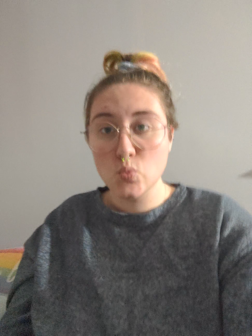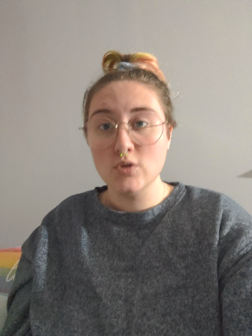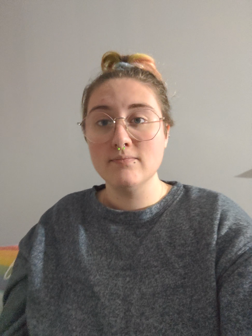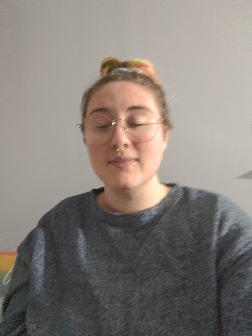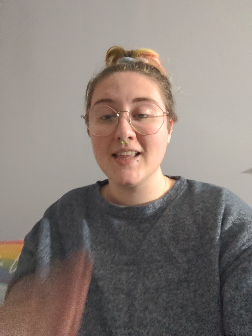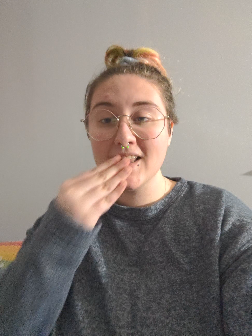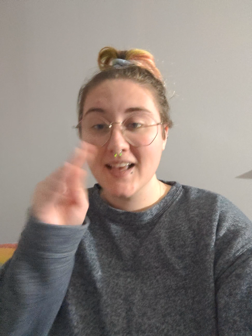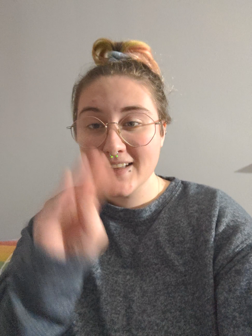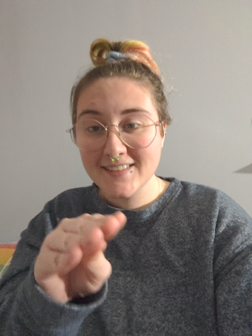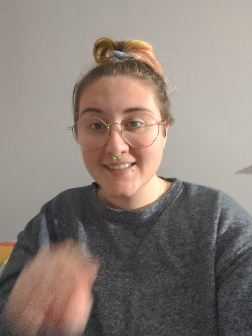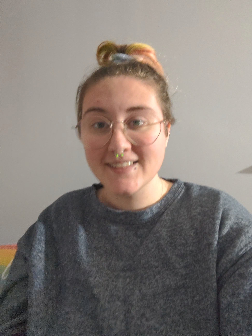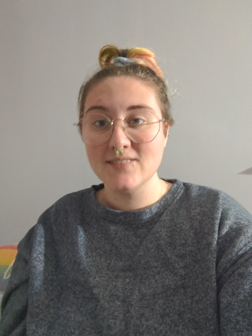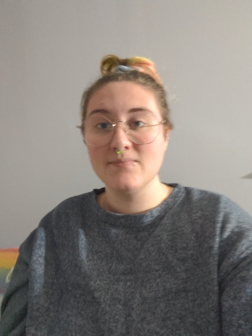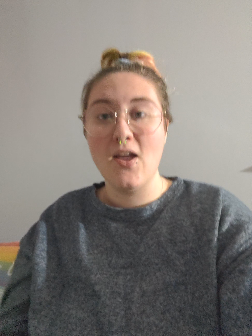kiss